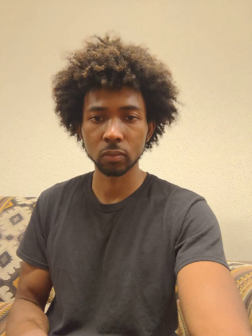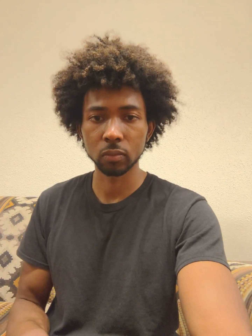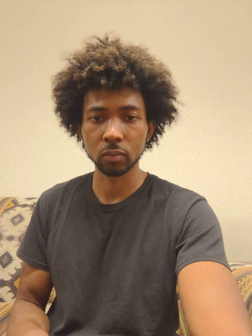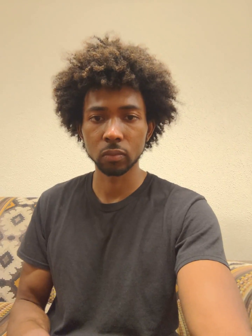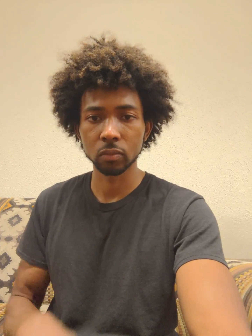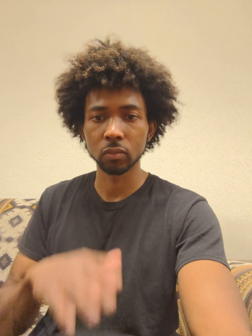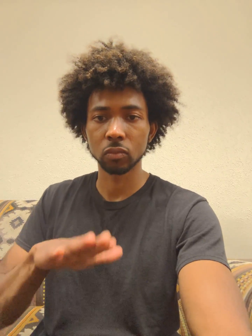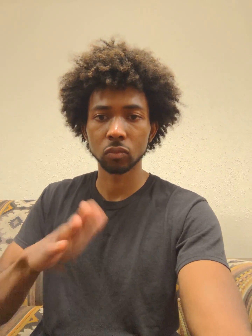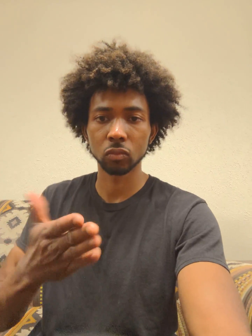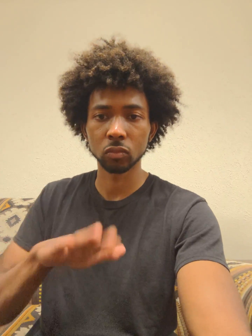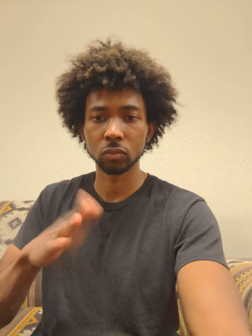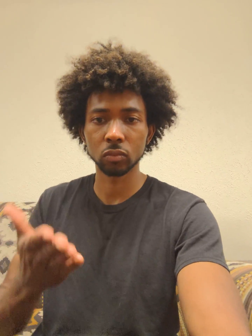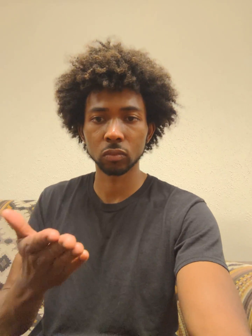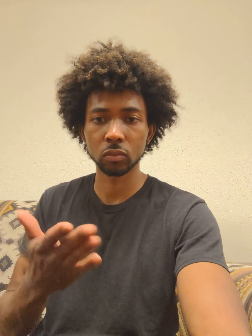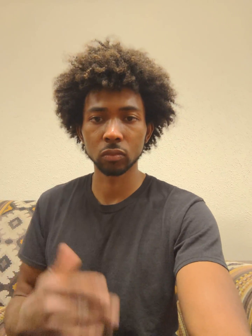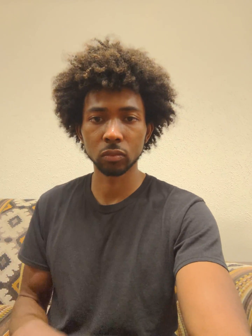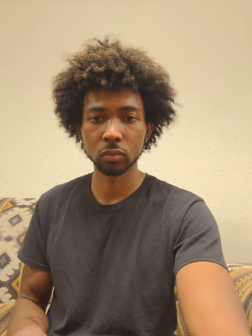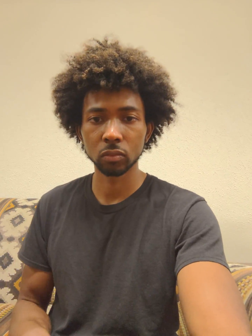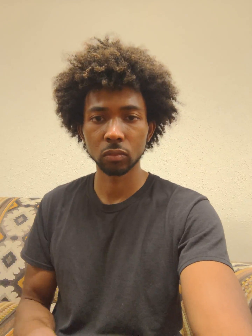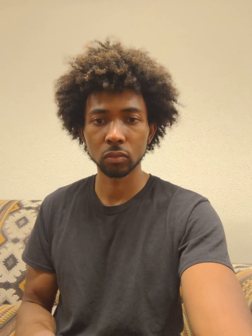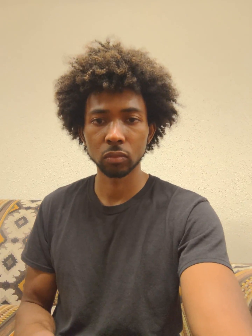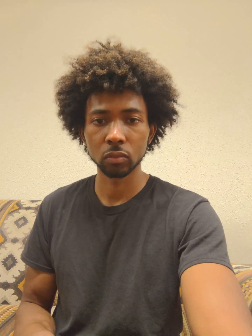kitchen